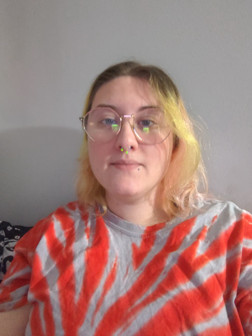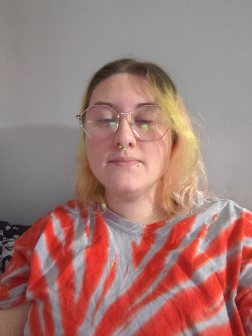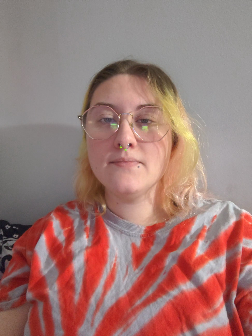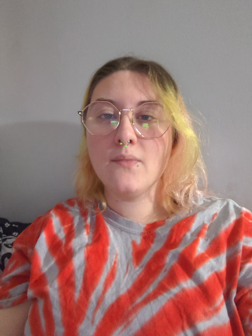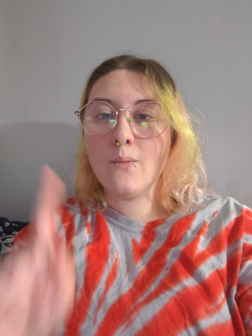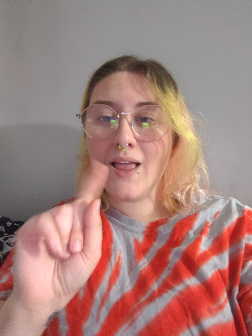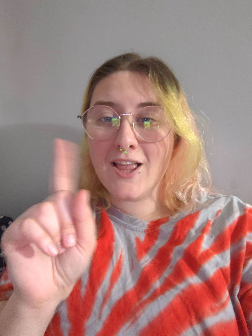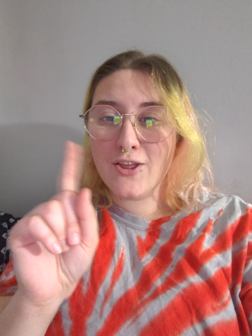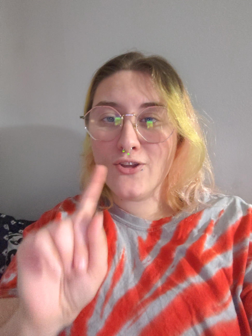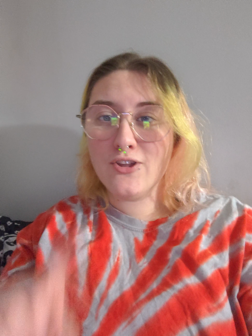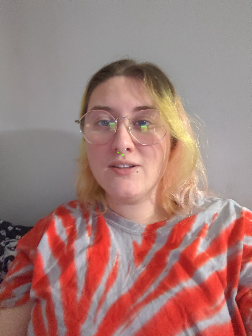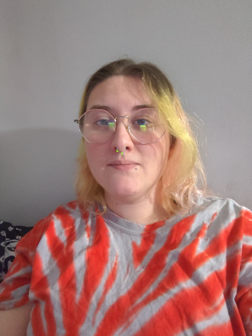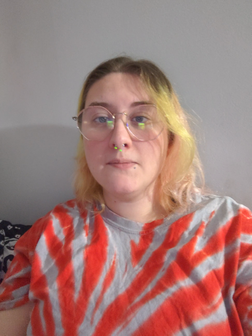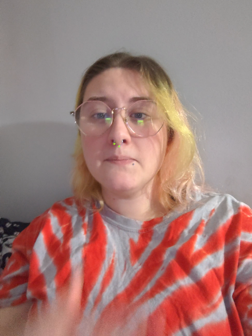where